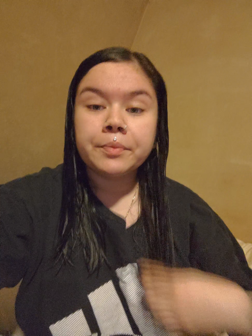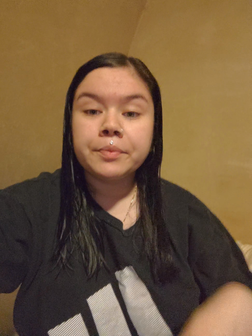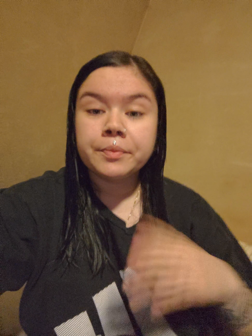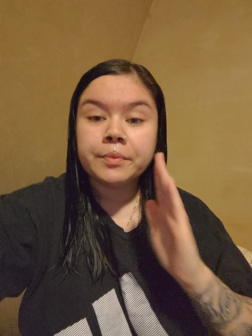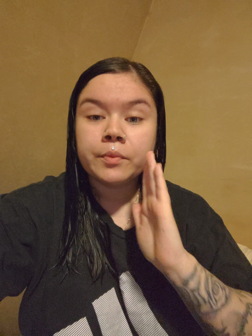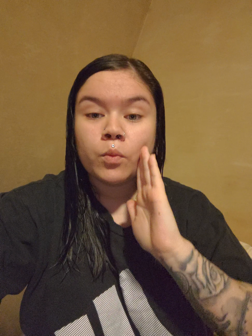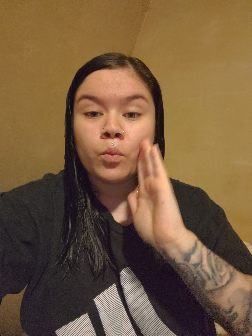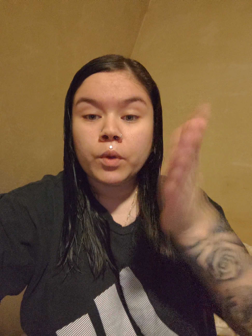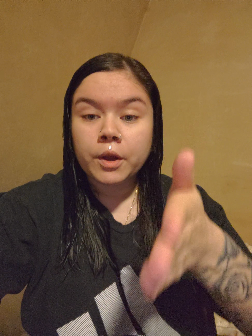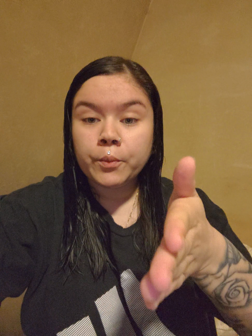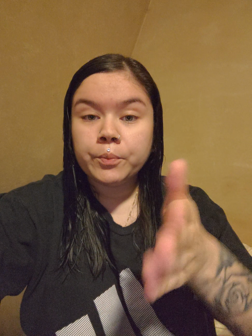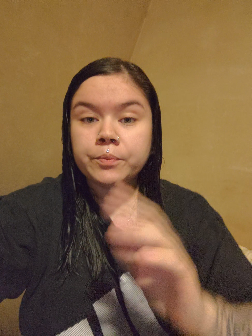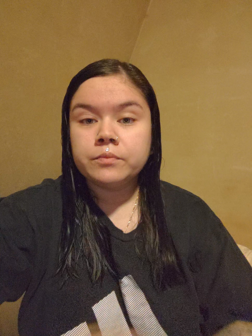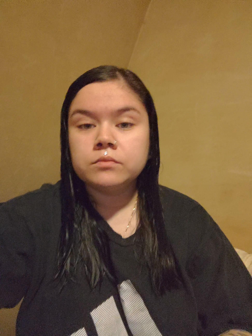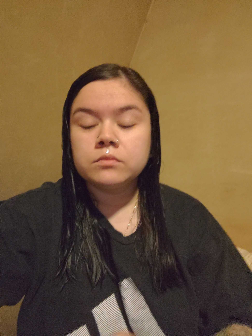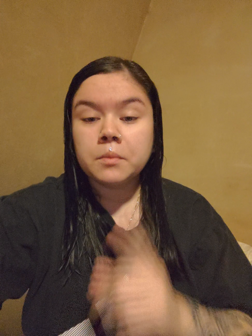will